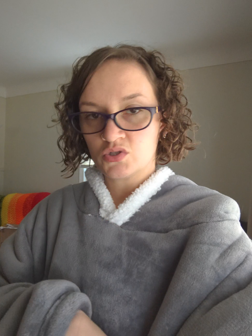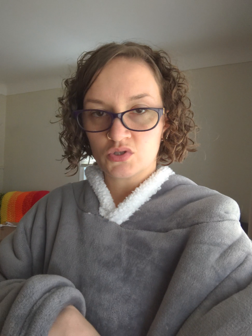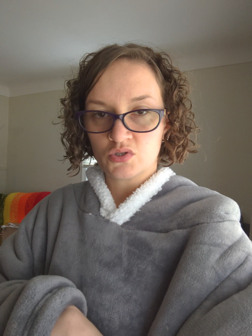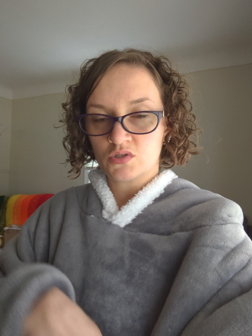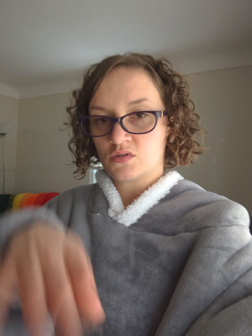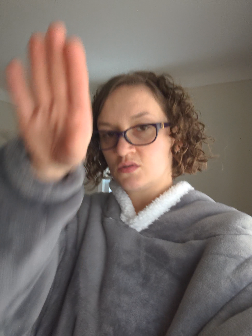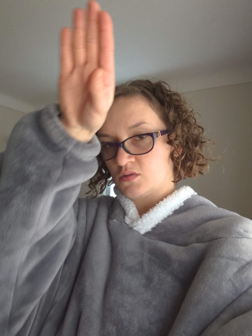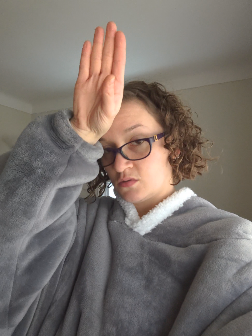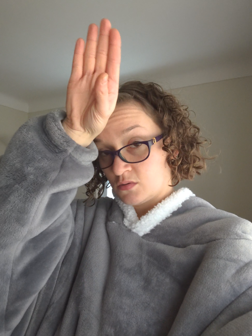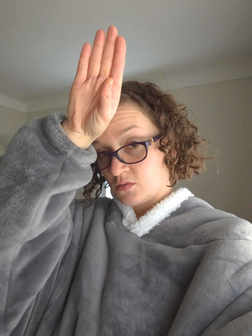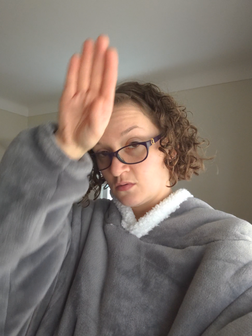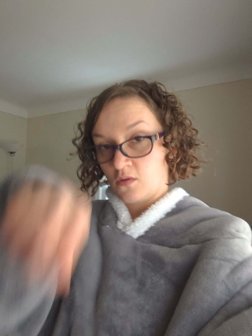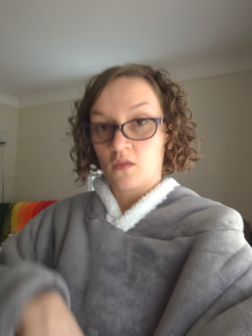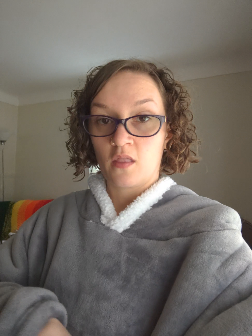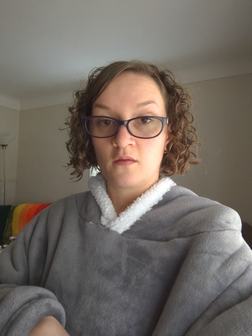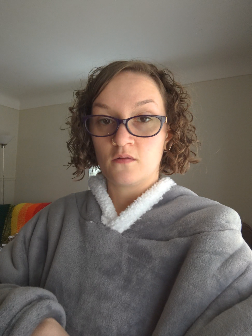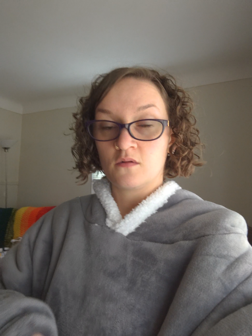fireman